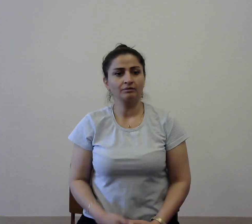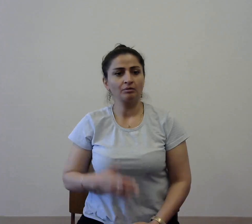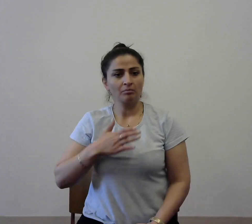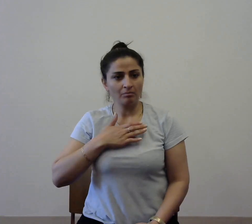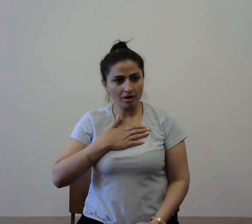mən